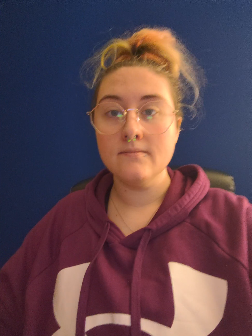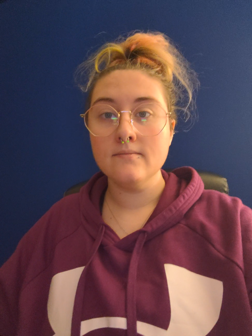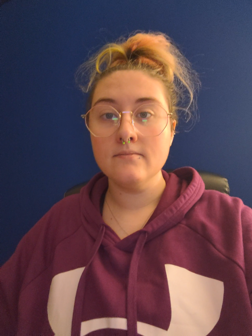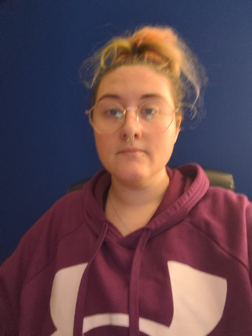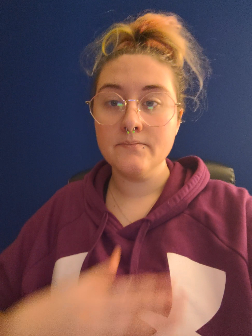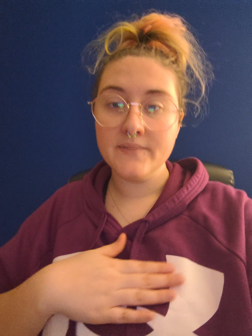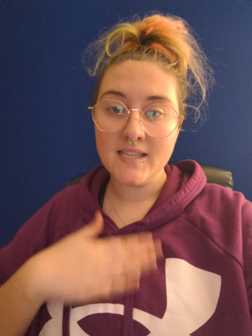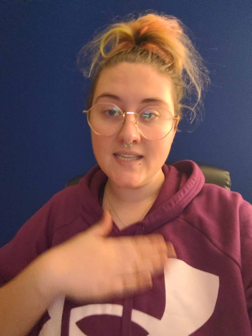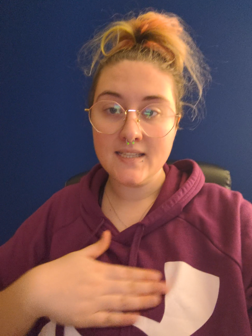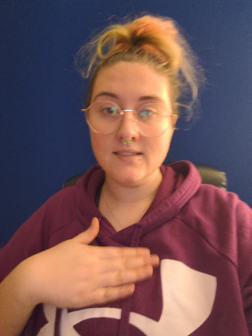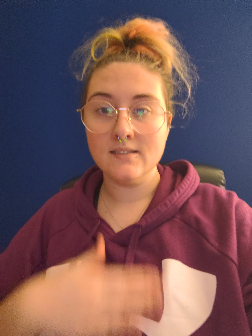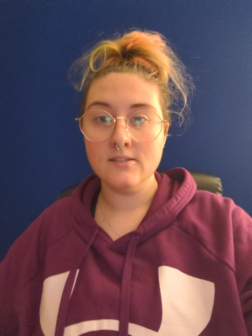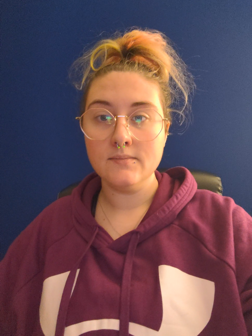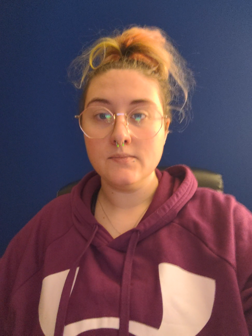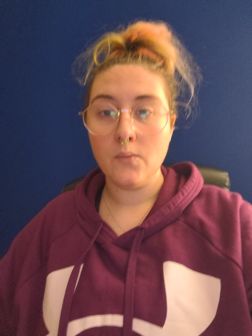please